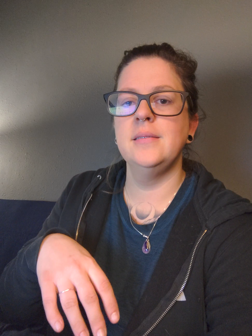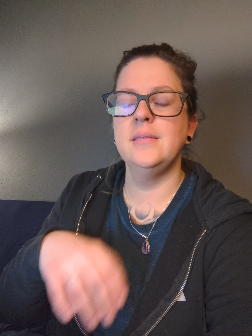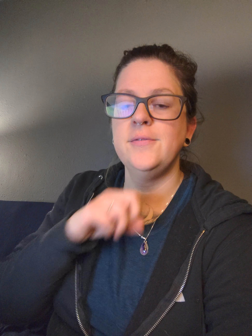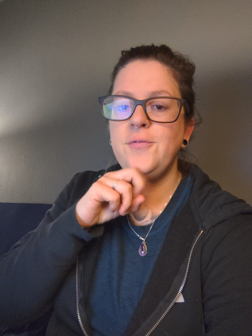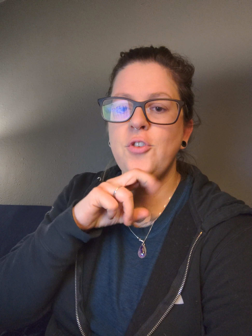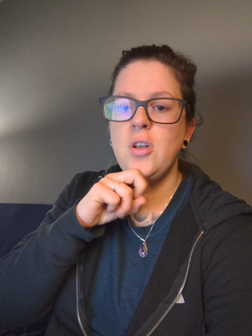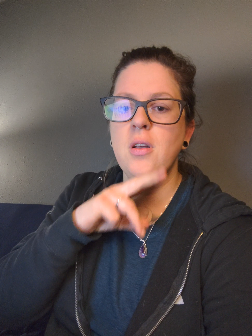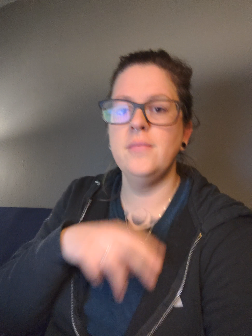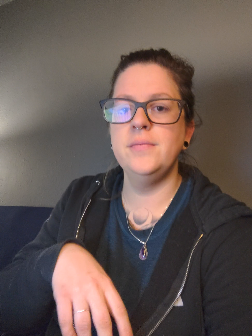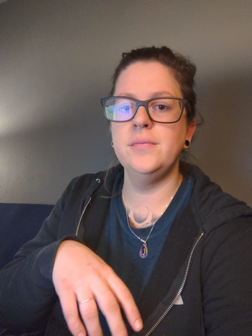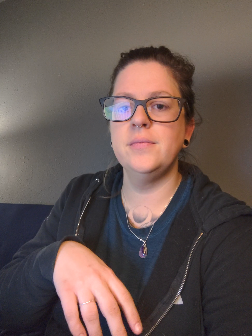frog